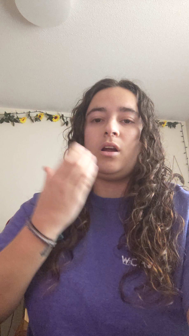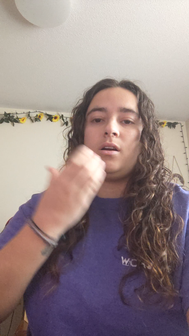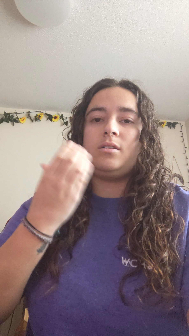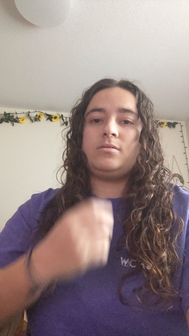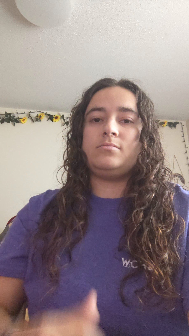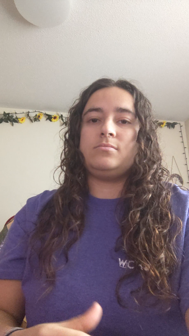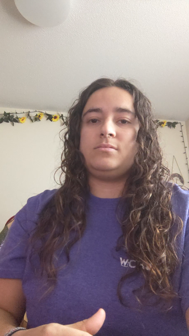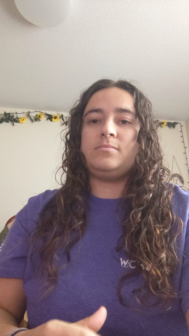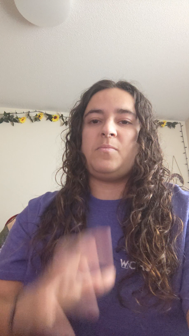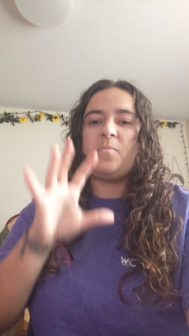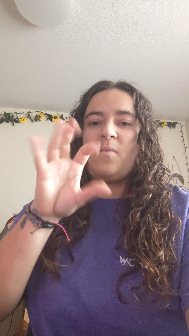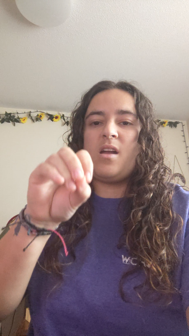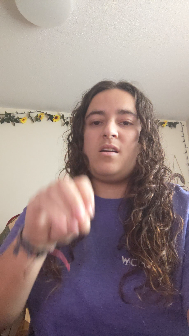bite